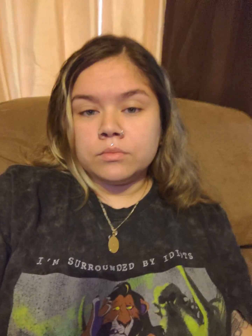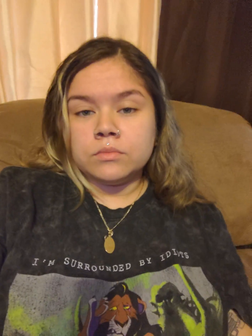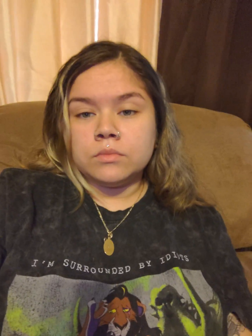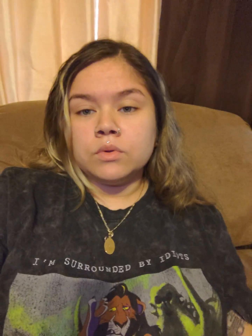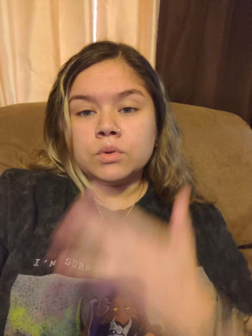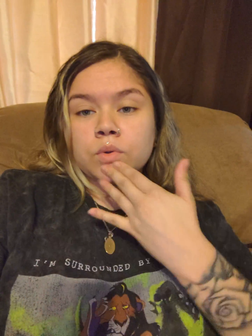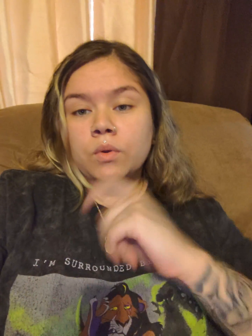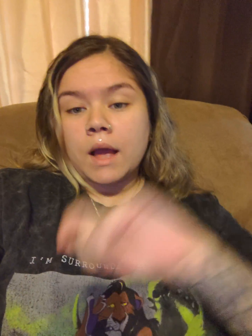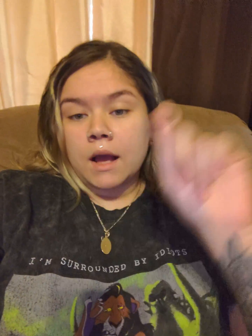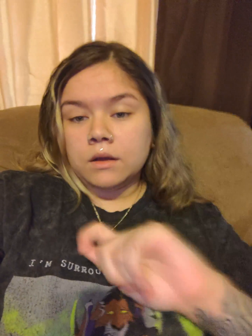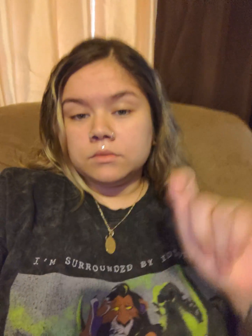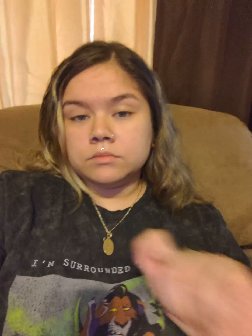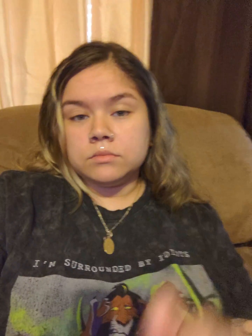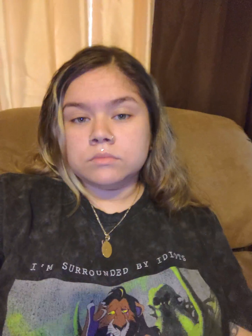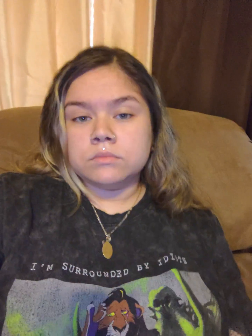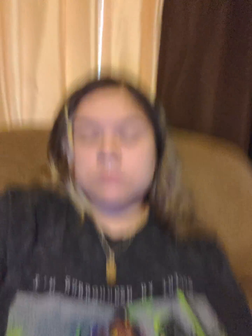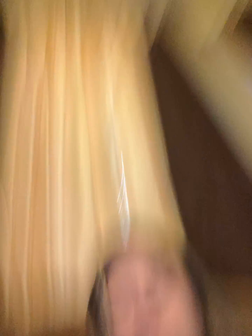crayon